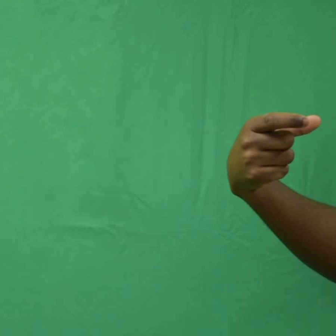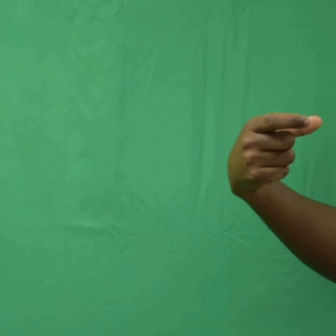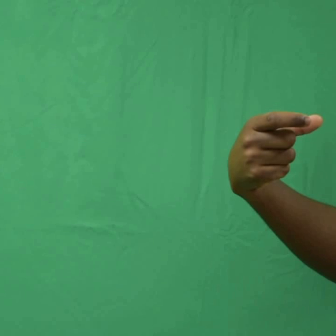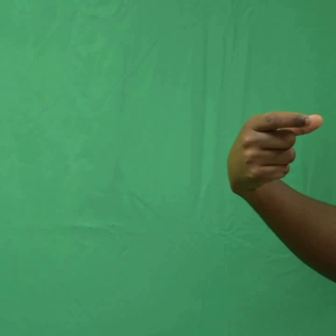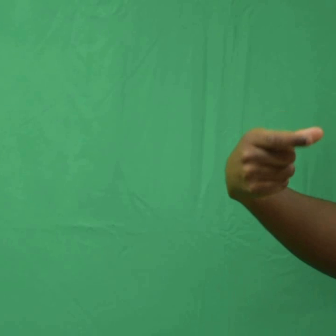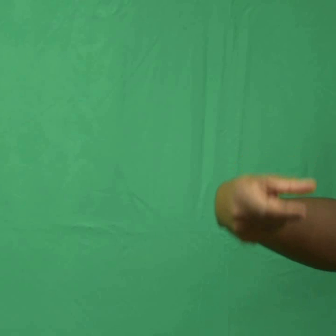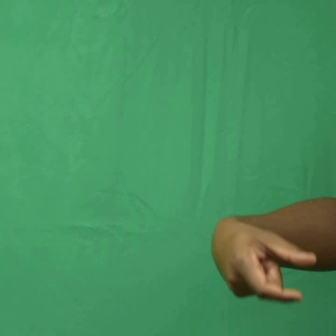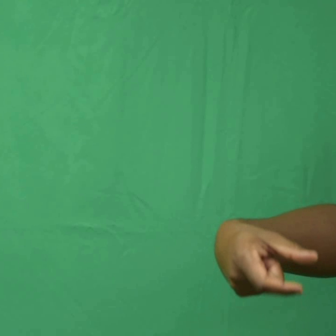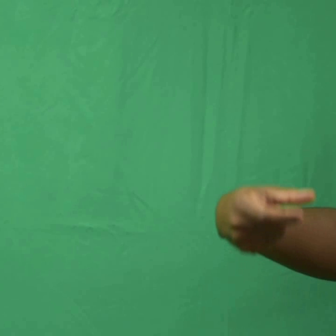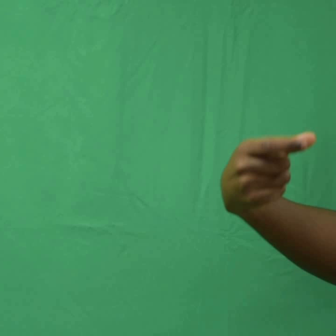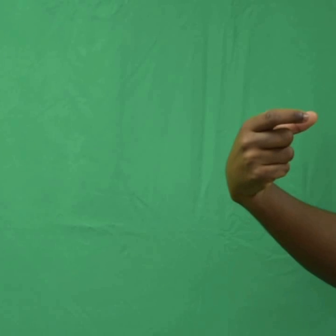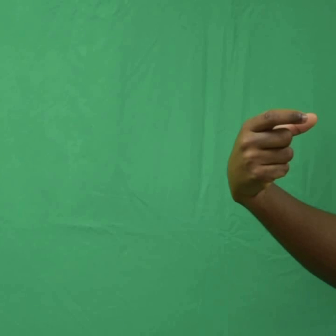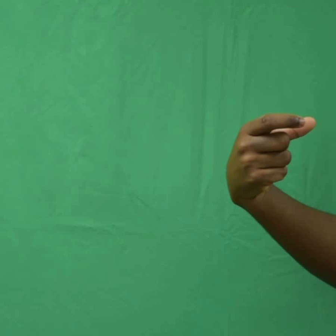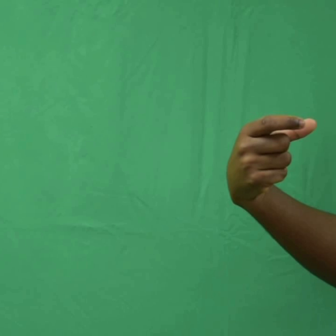Q